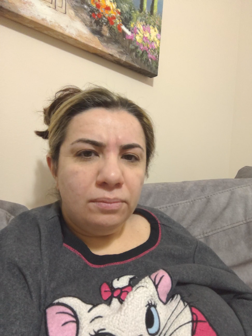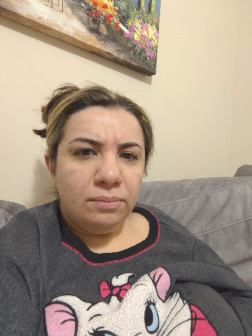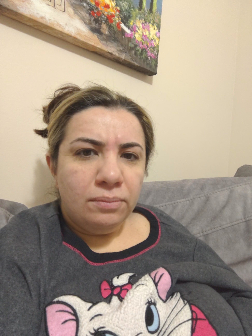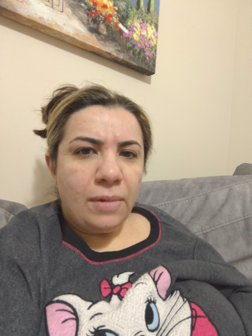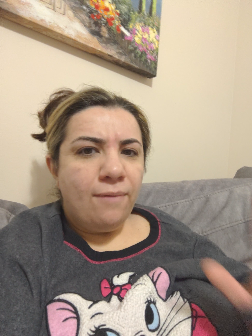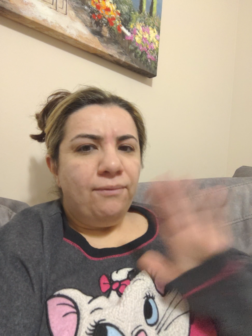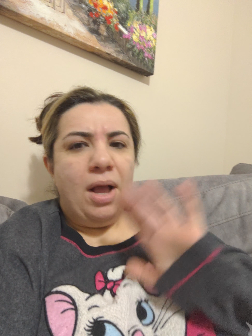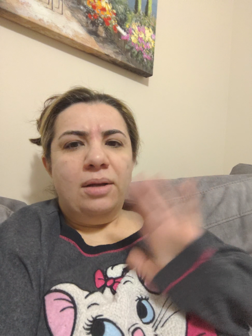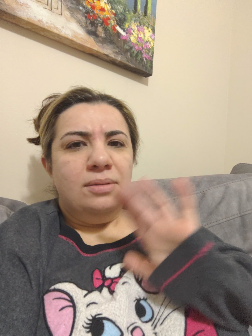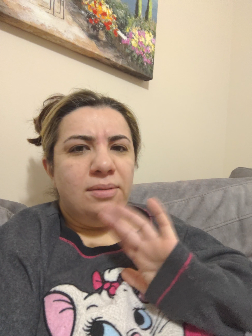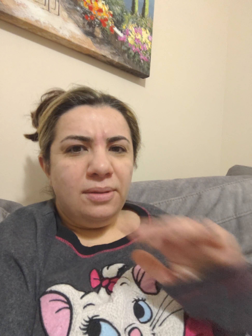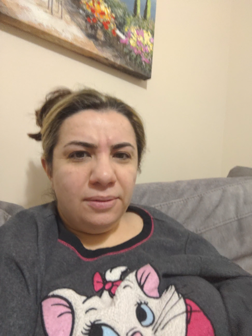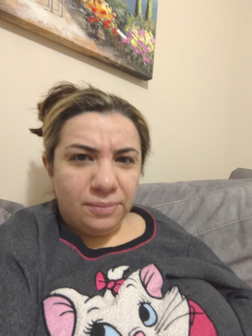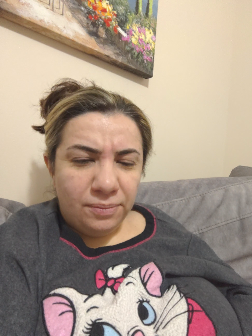fine